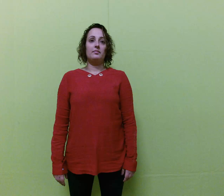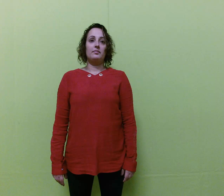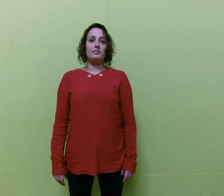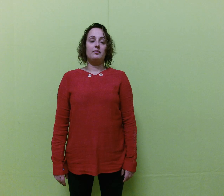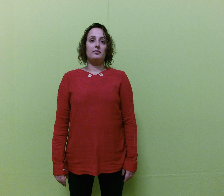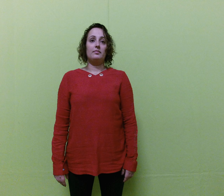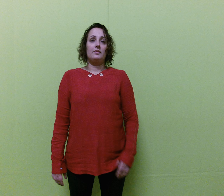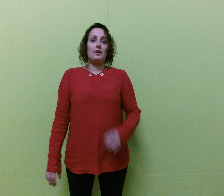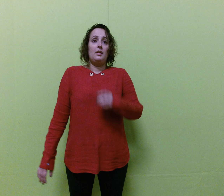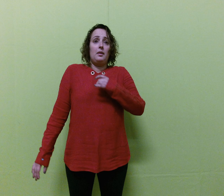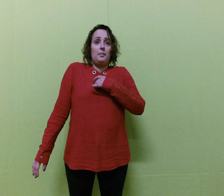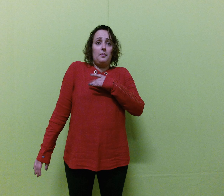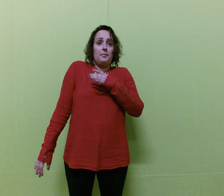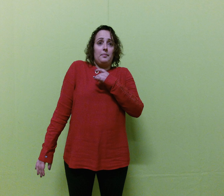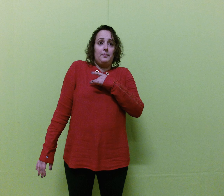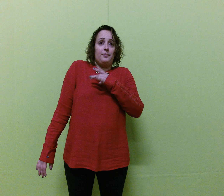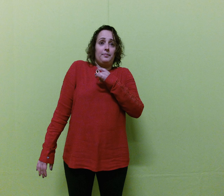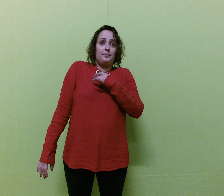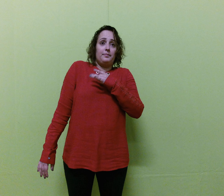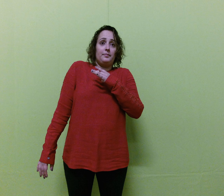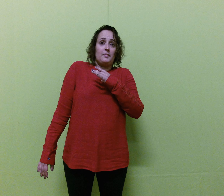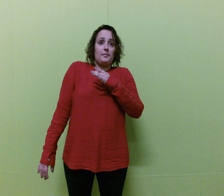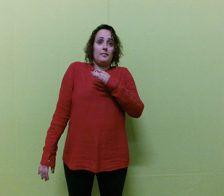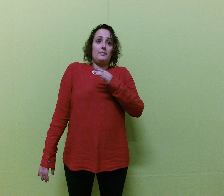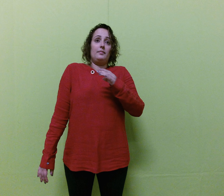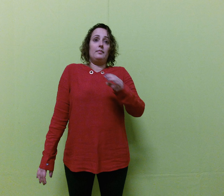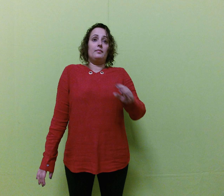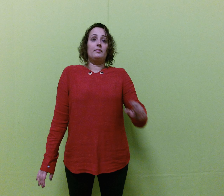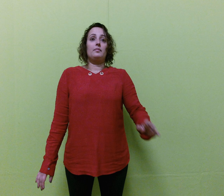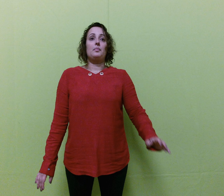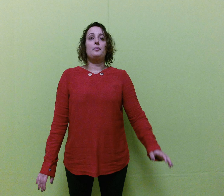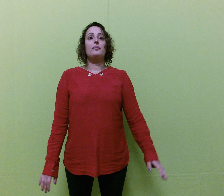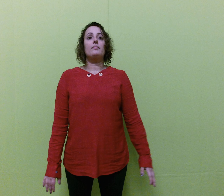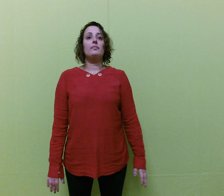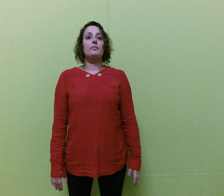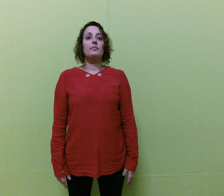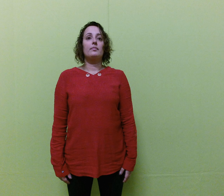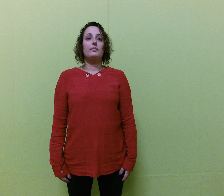medo